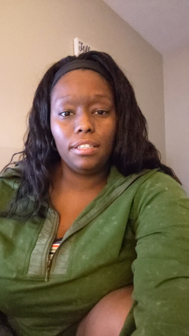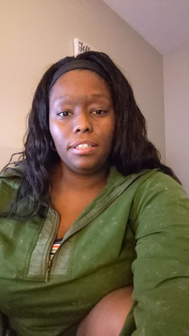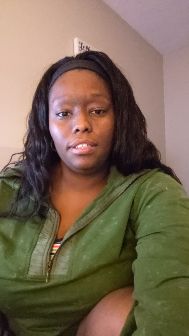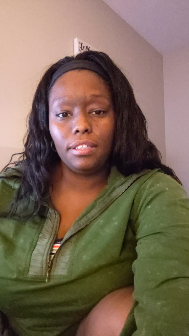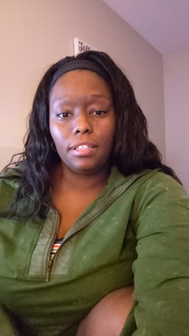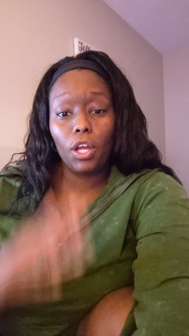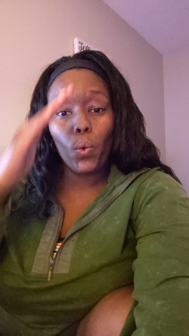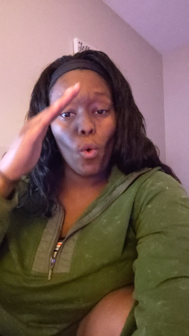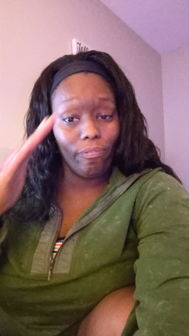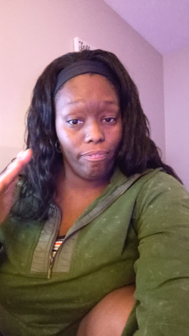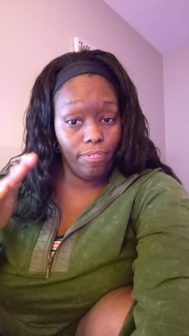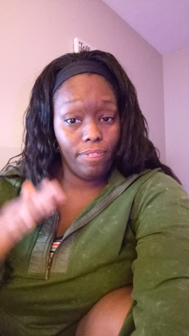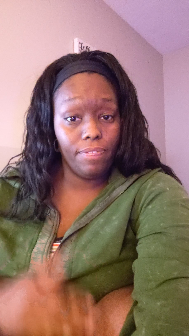roof